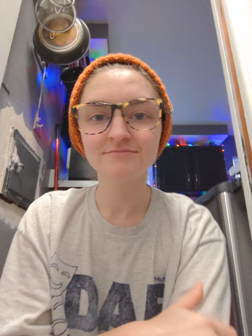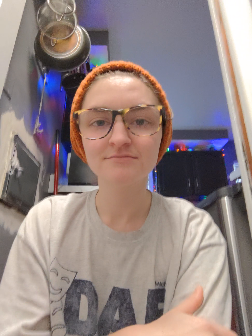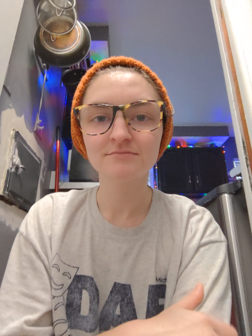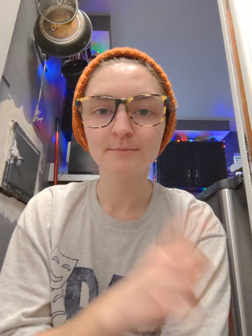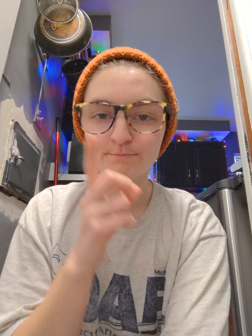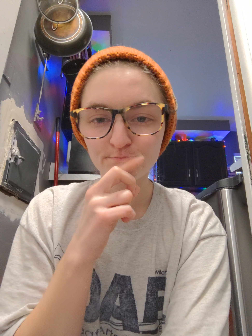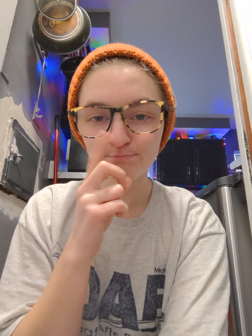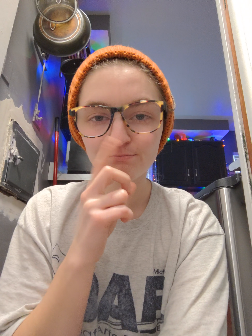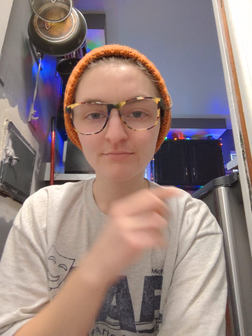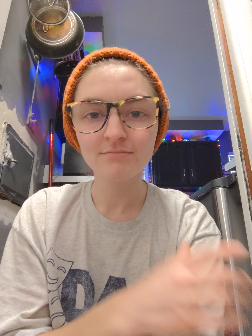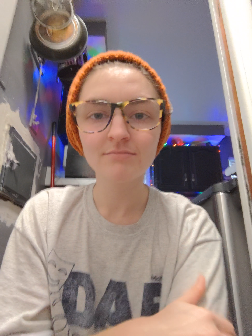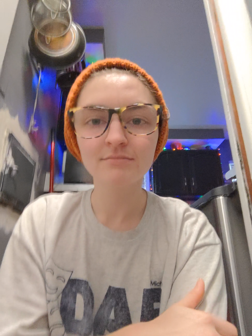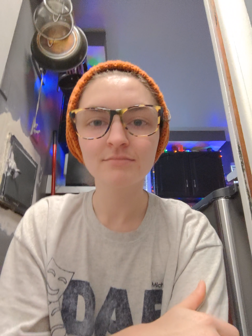mouse